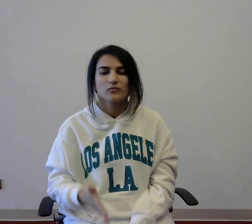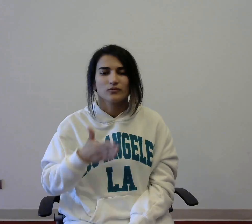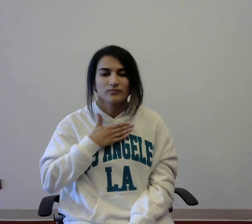mən